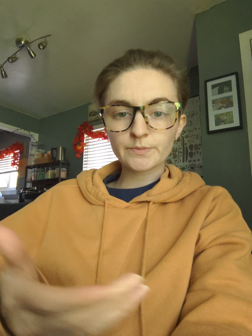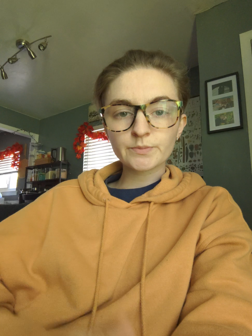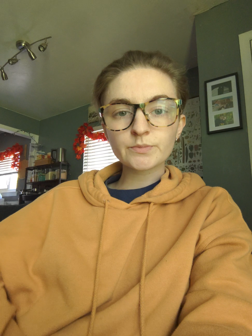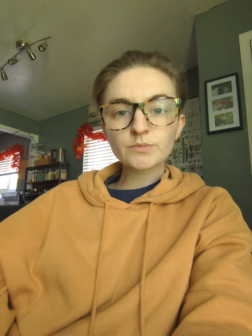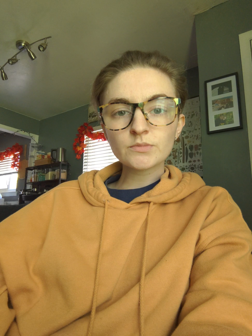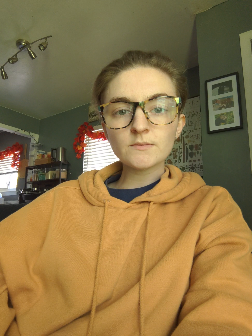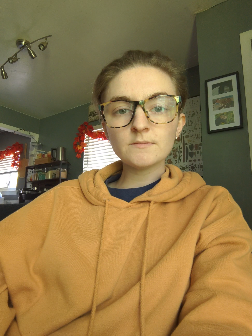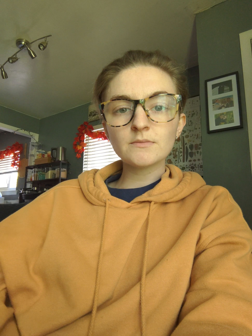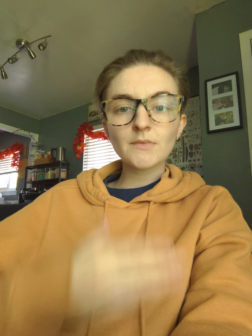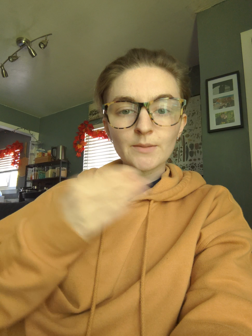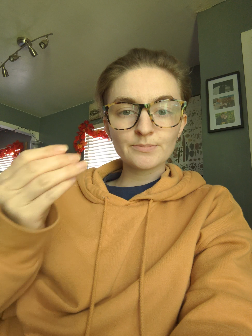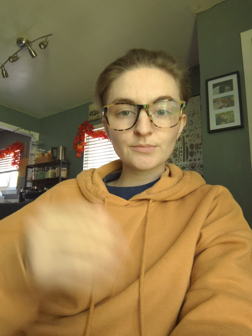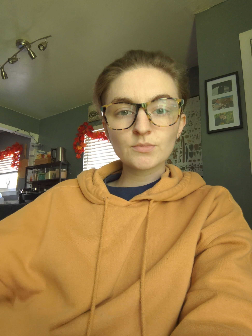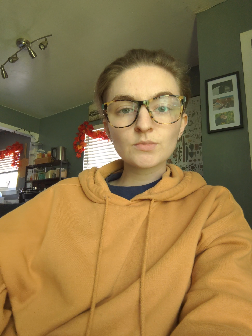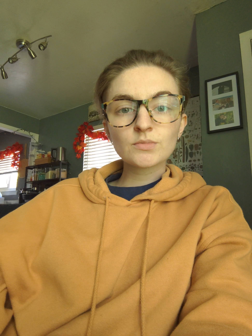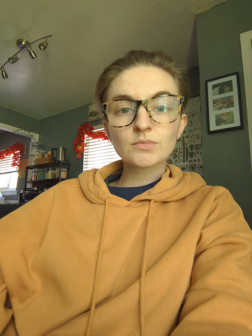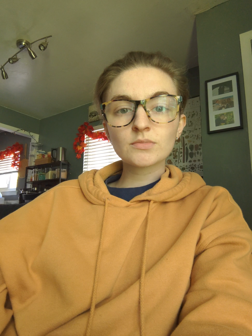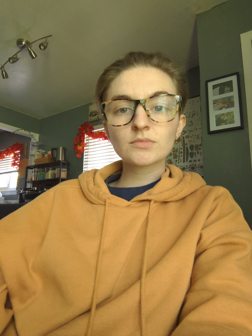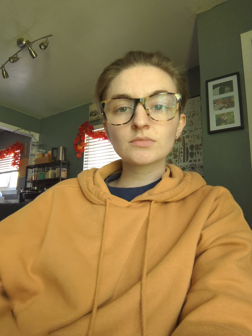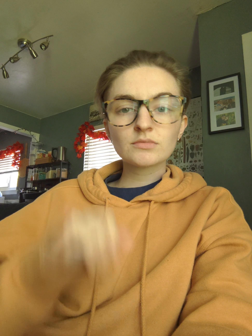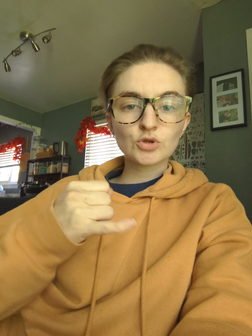and